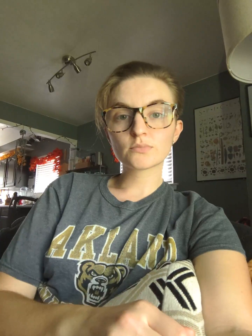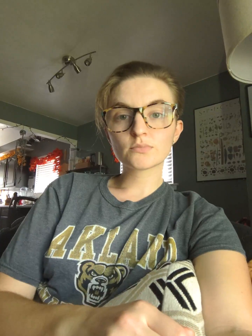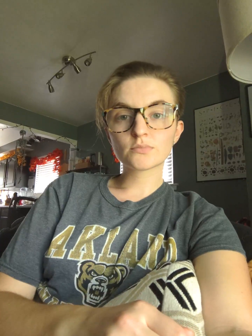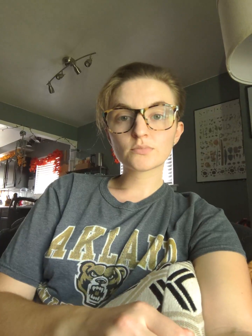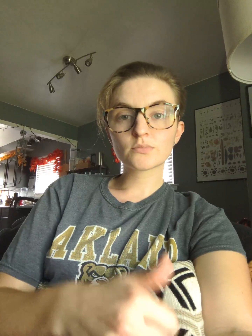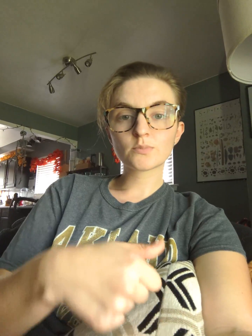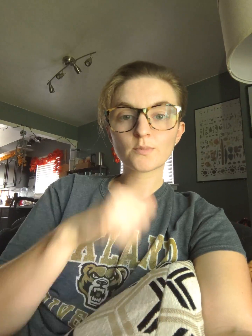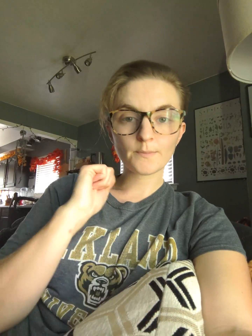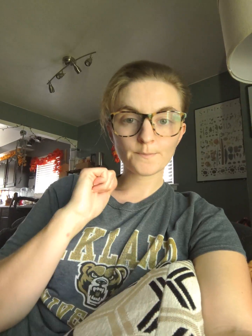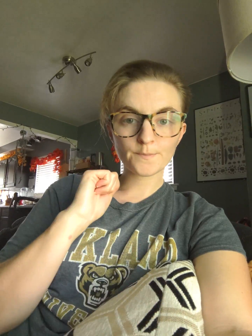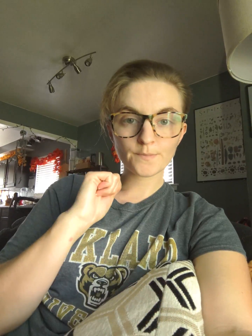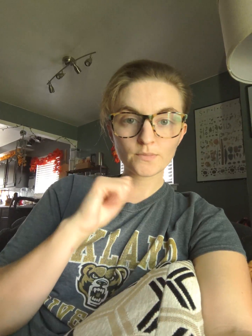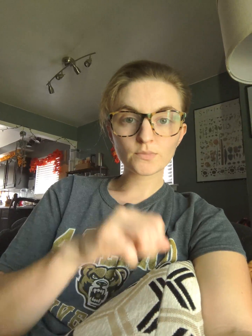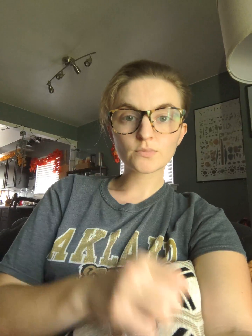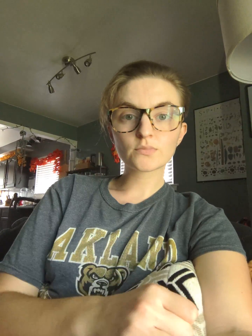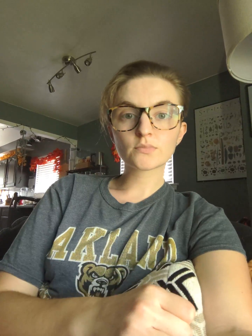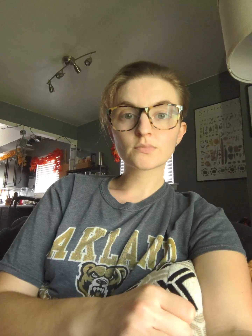rip